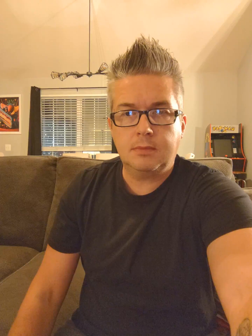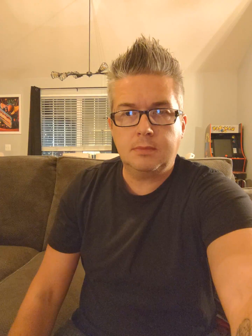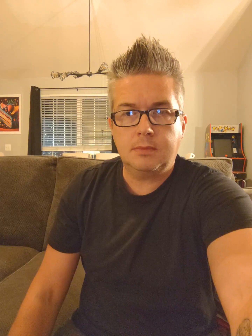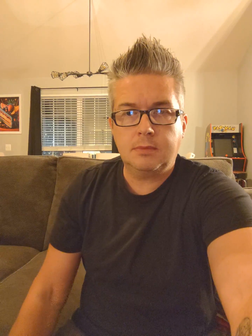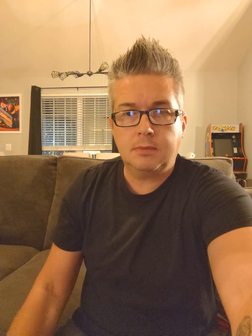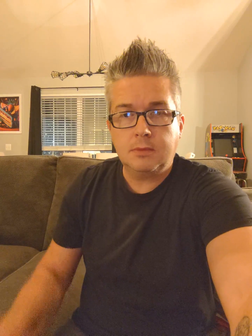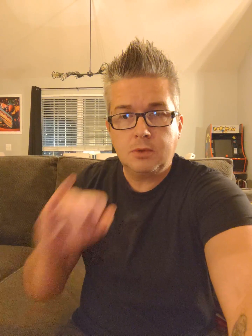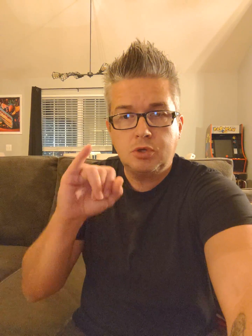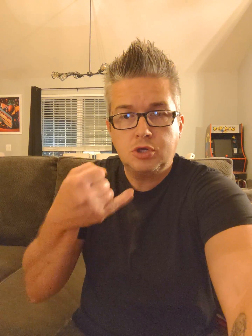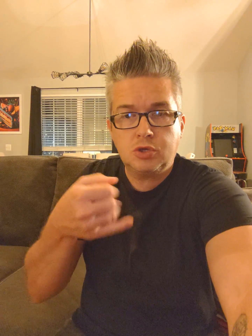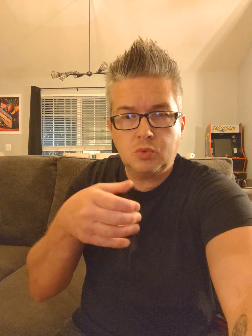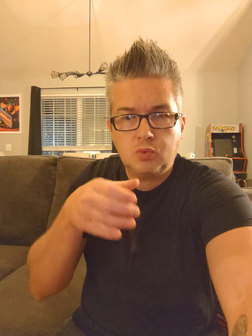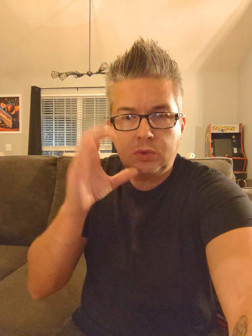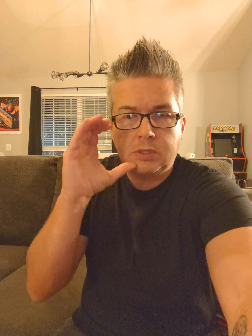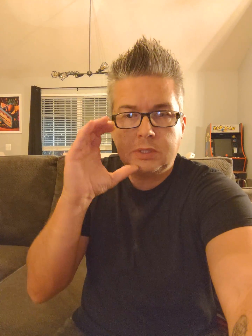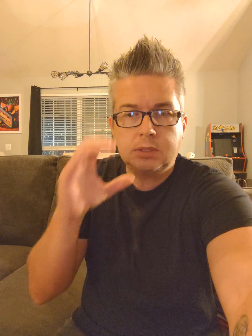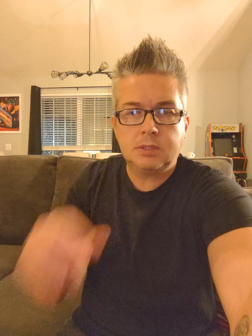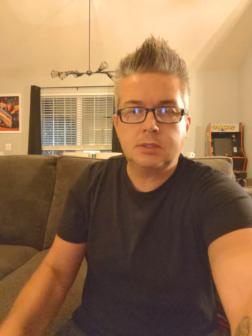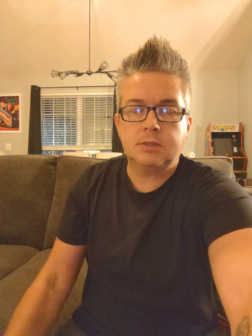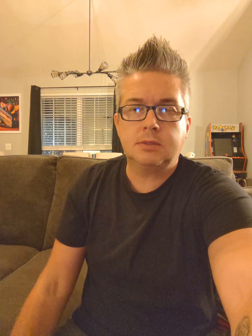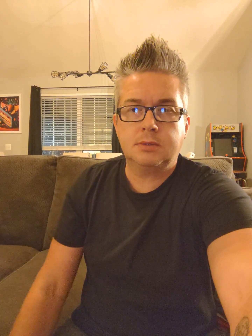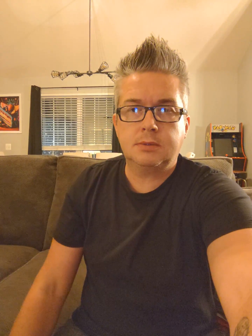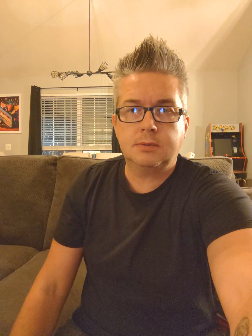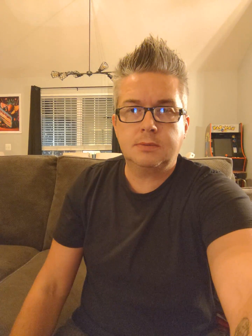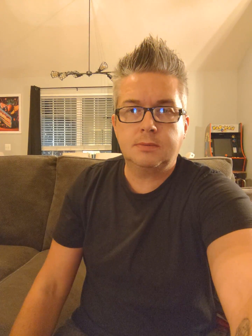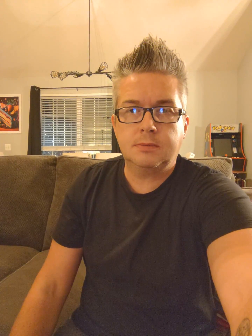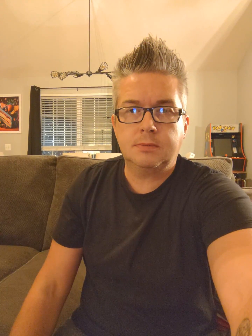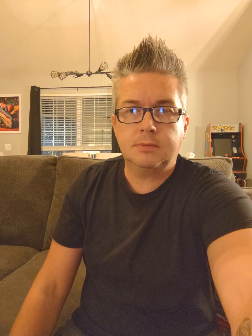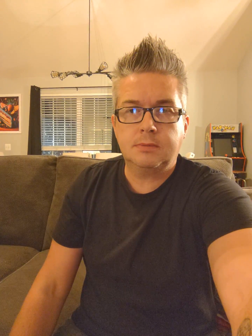juice